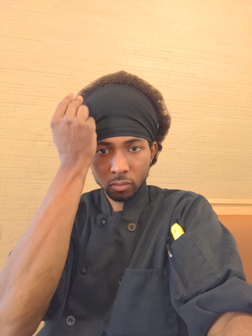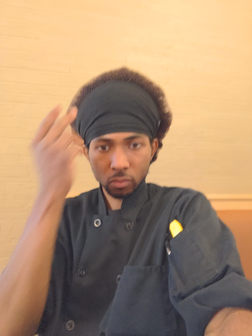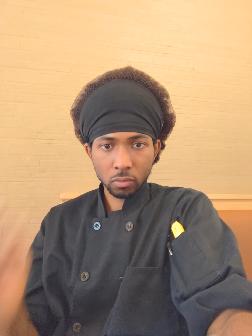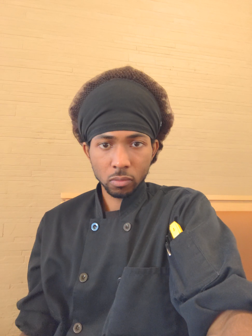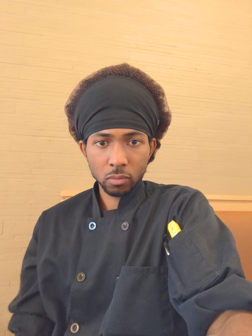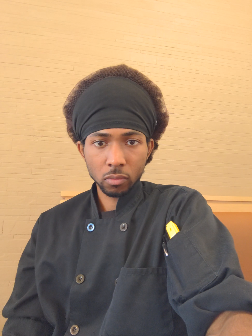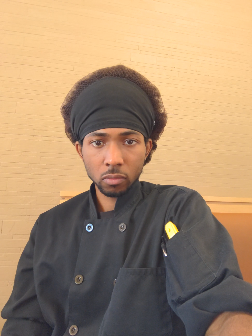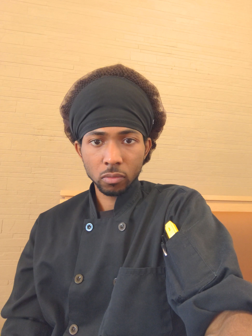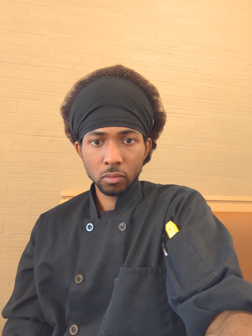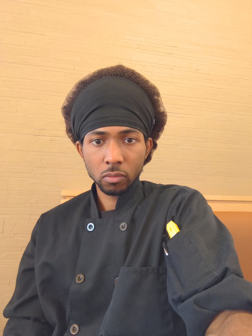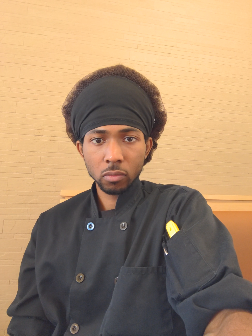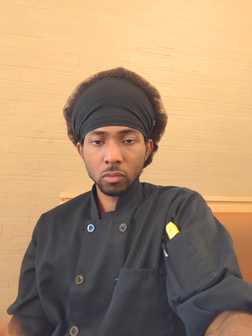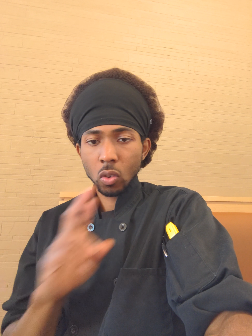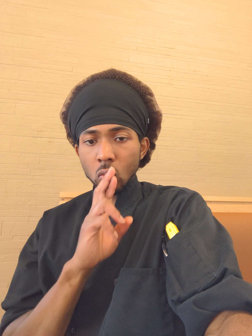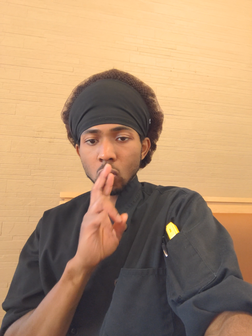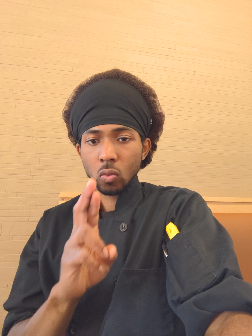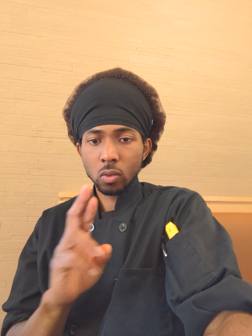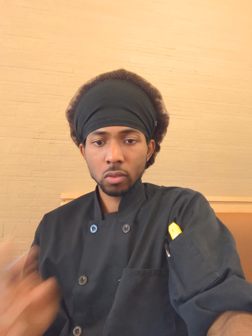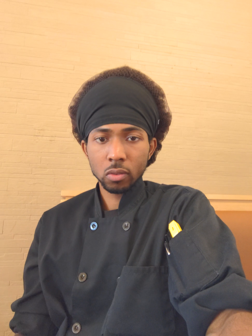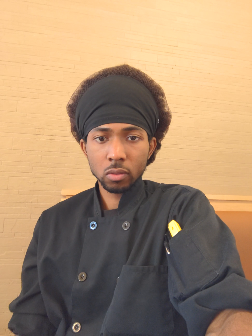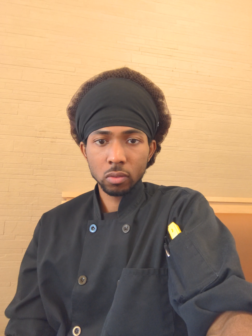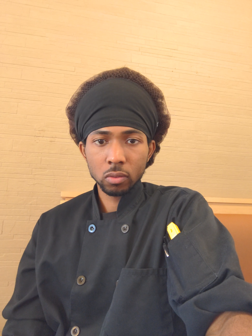are